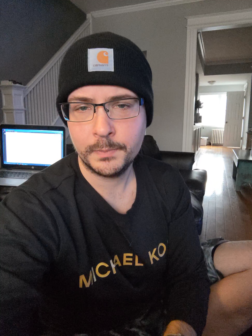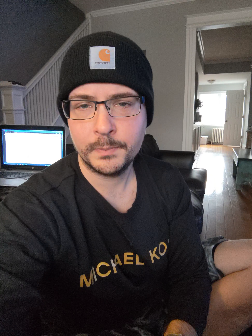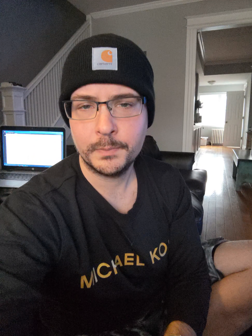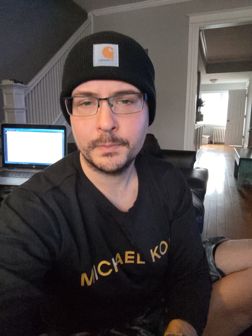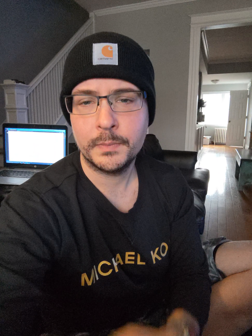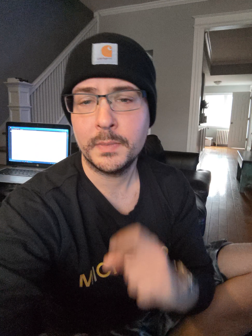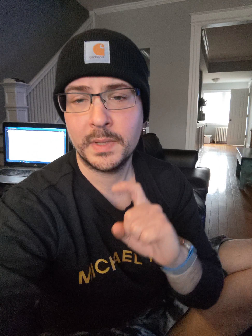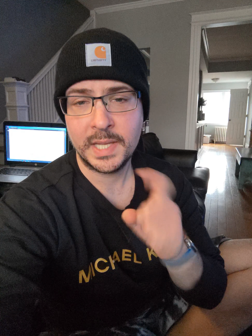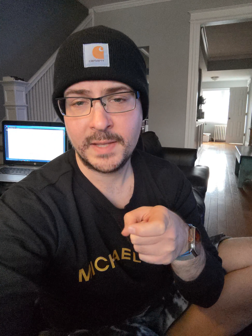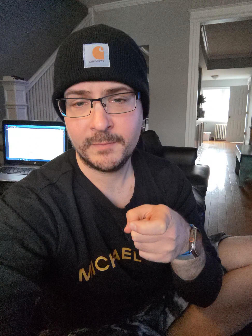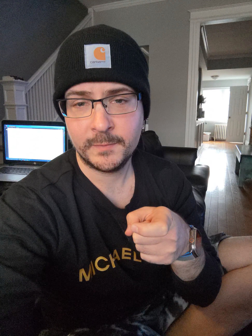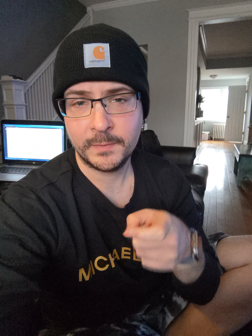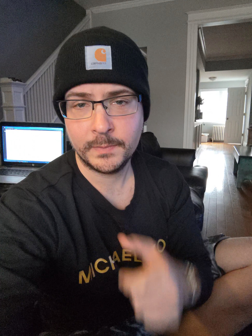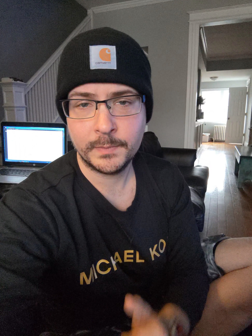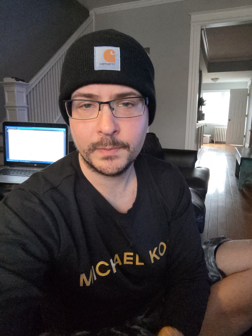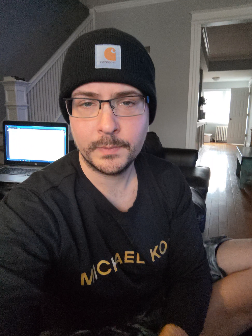gift